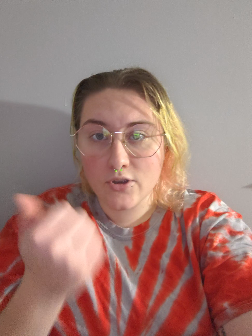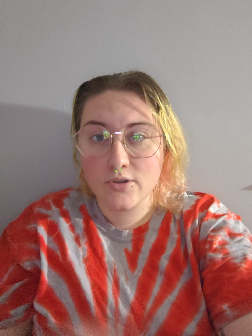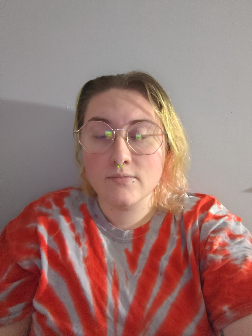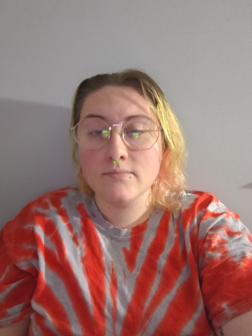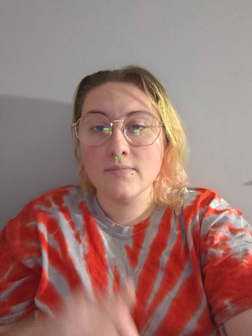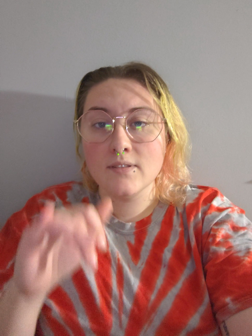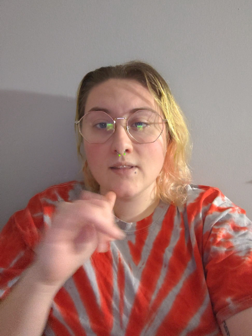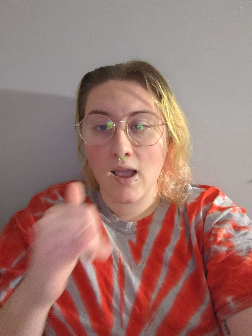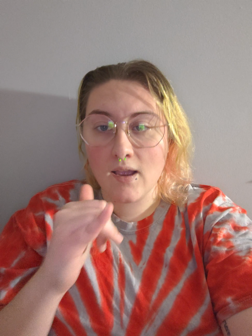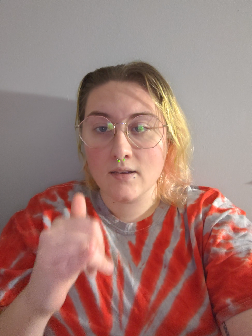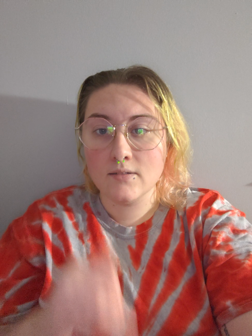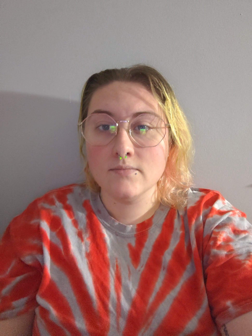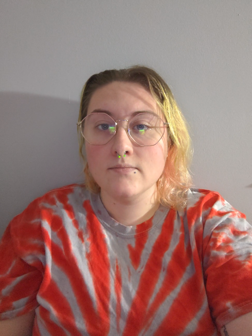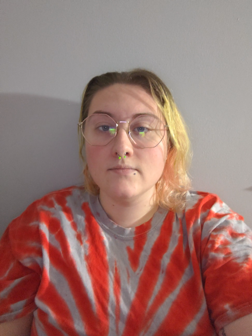like